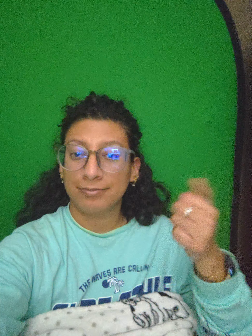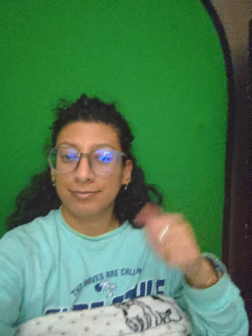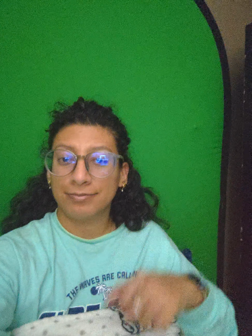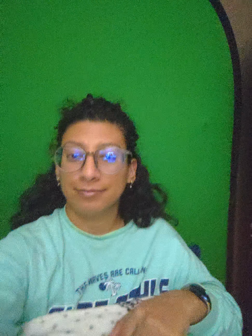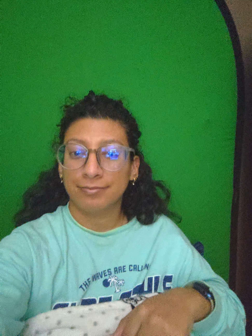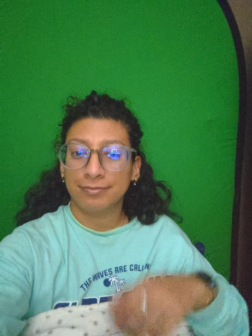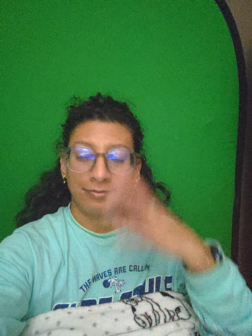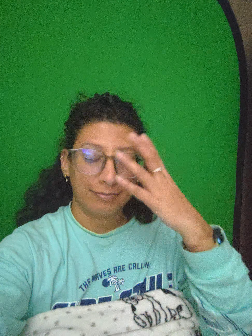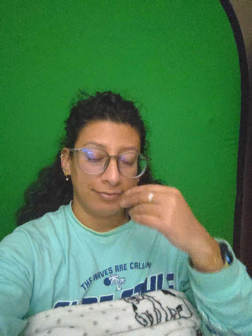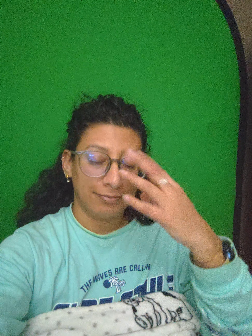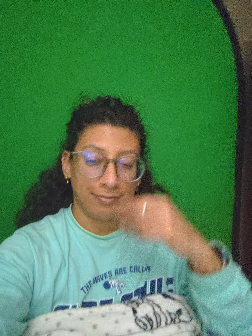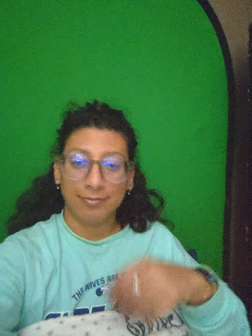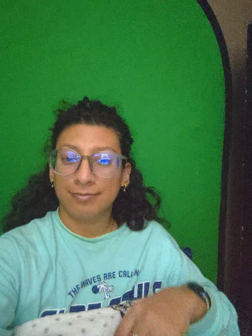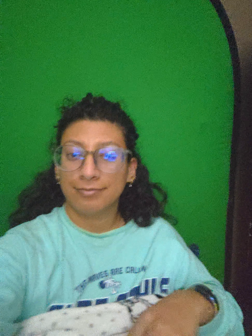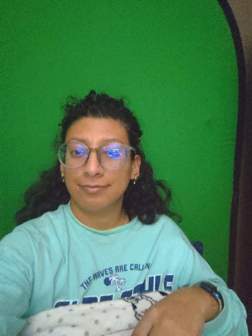sleepy